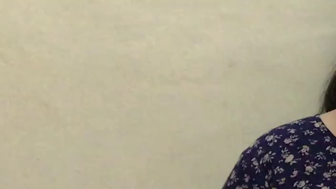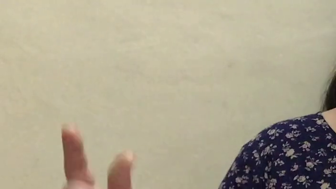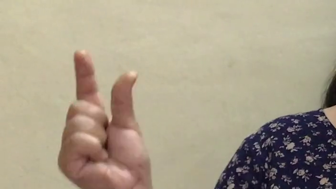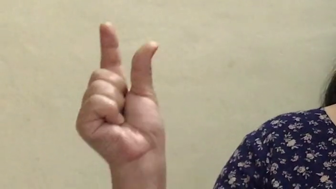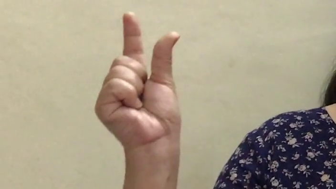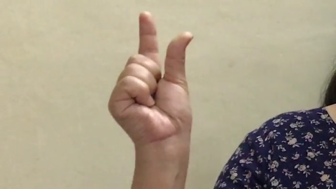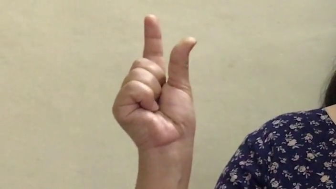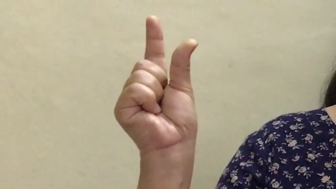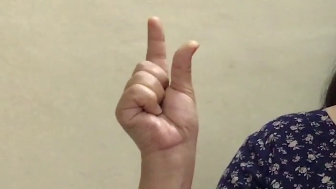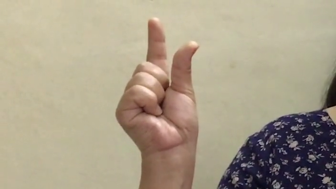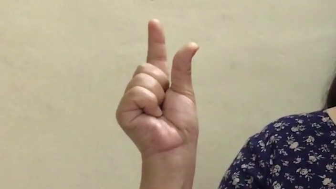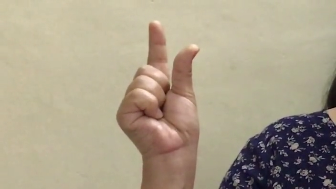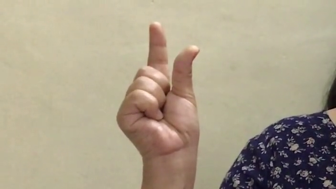ण